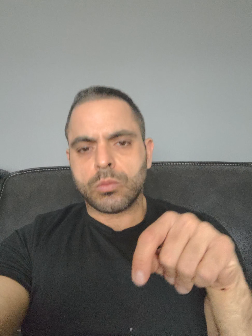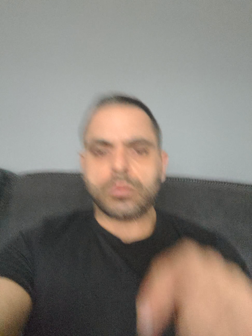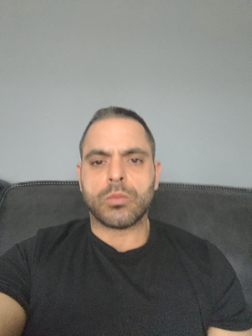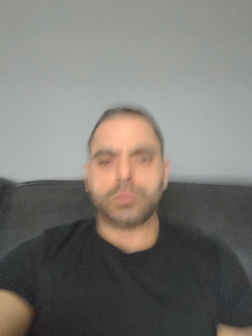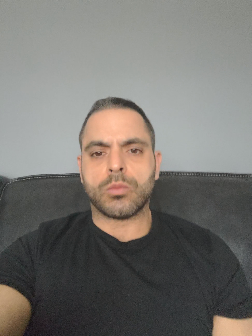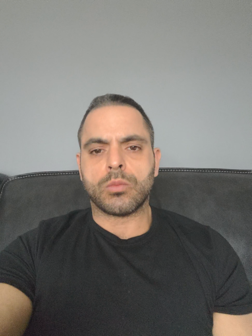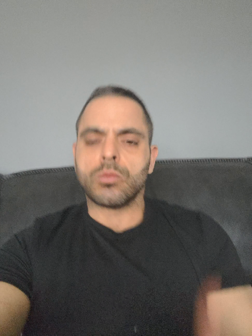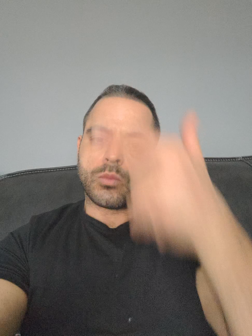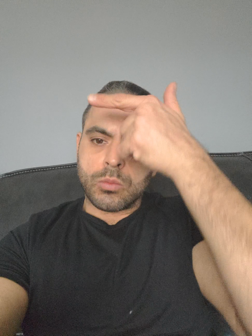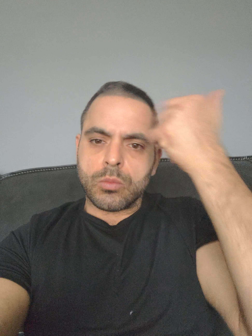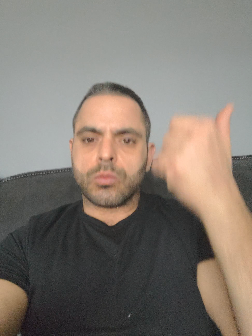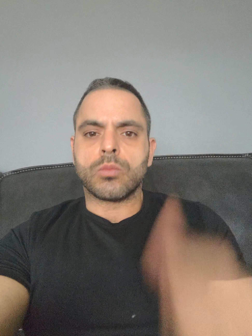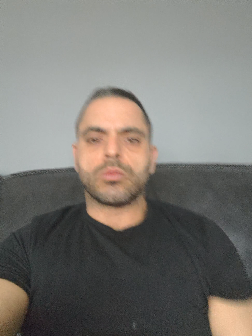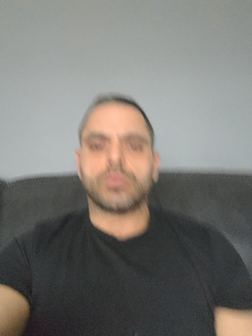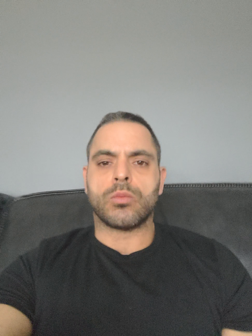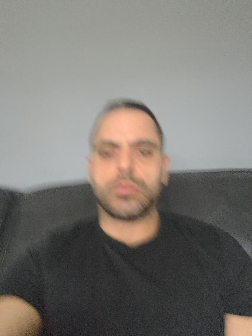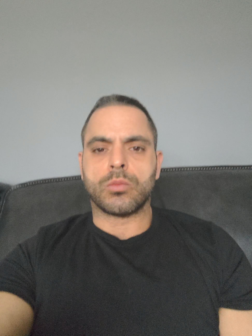because